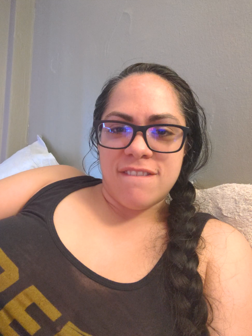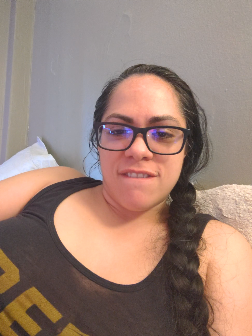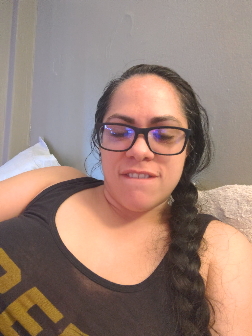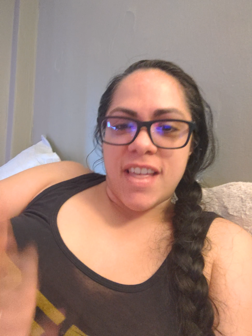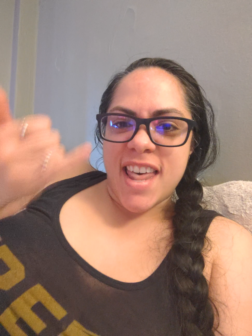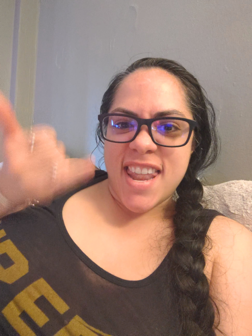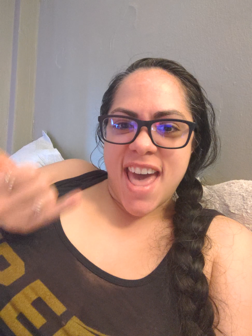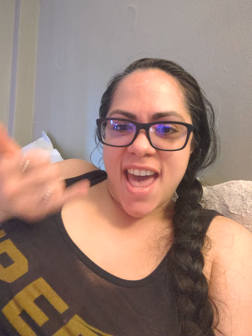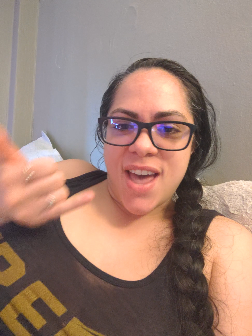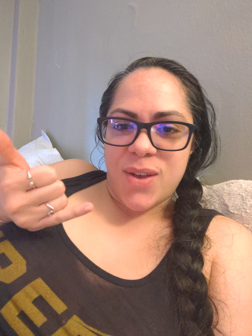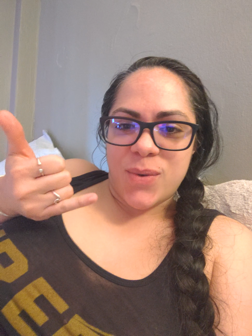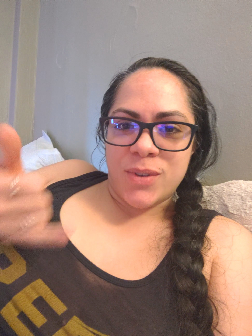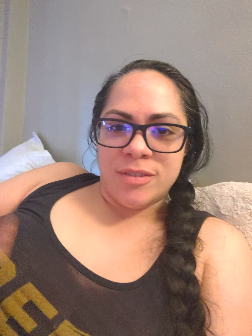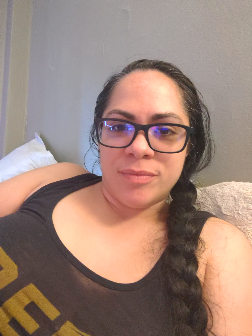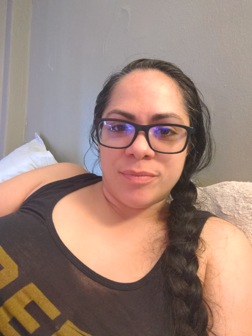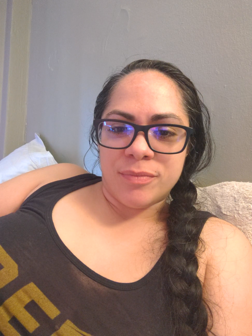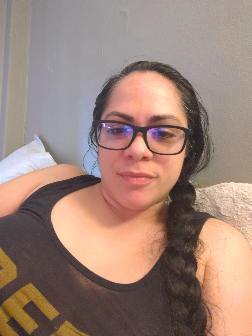now